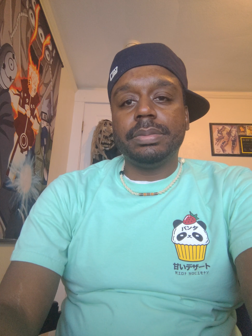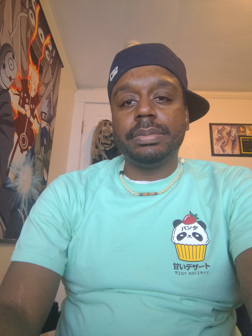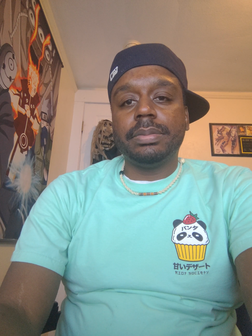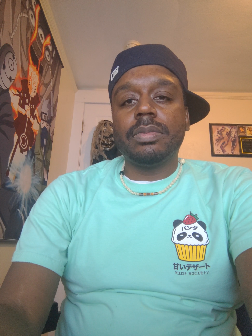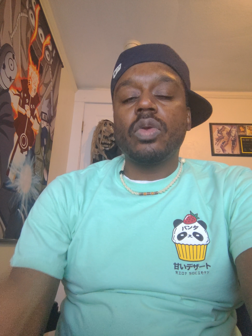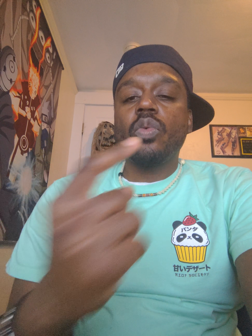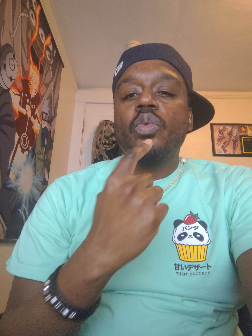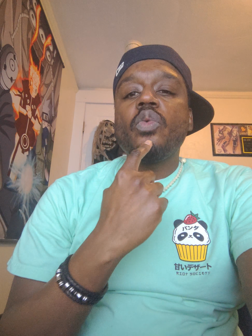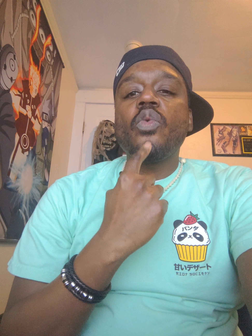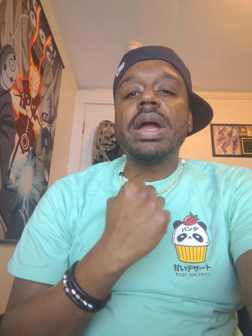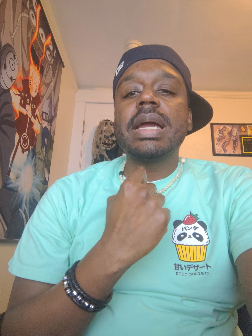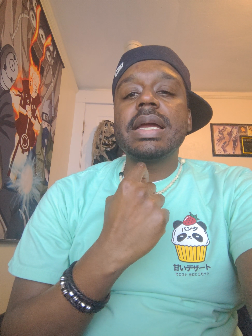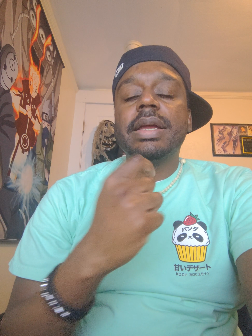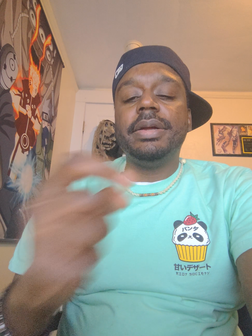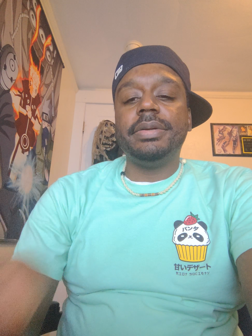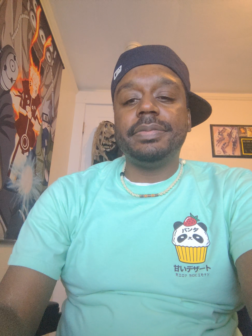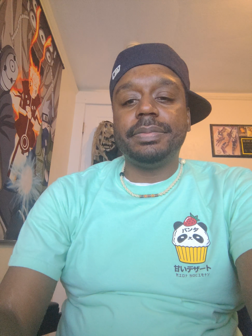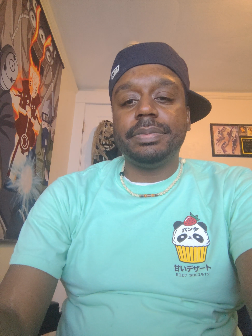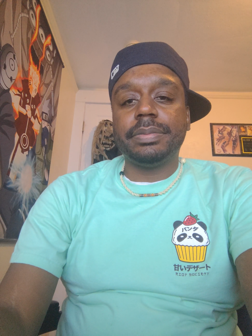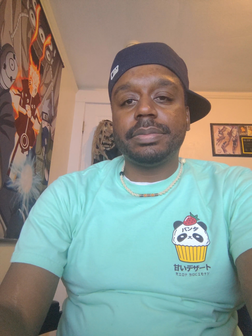red